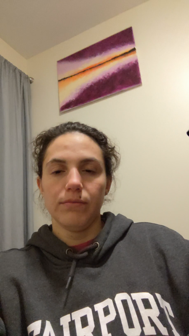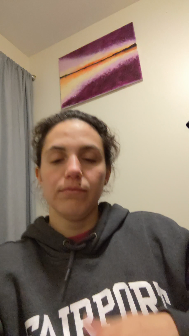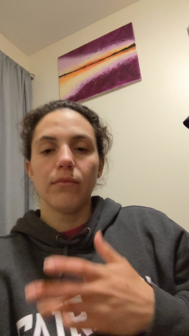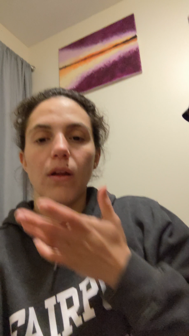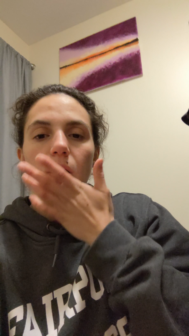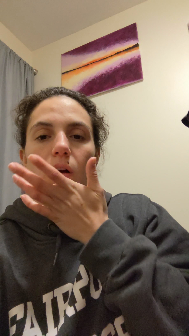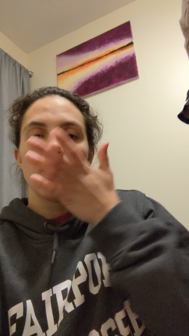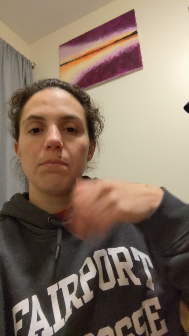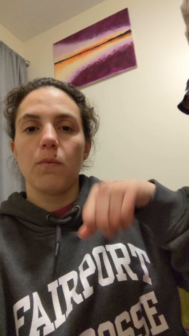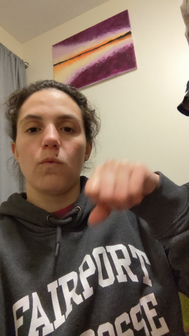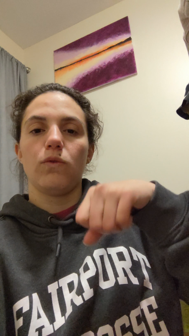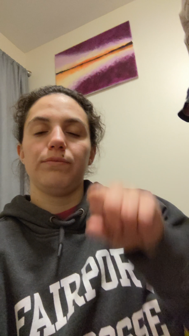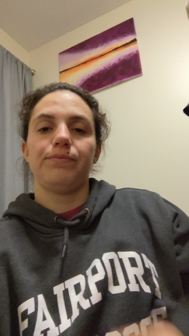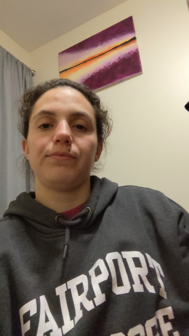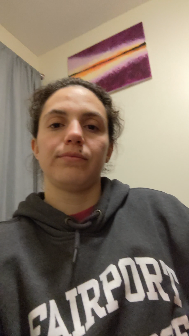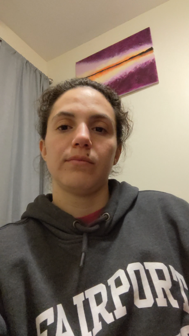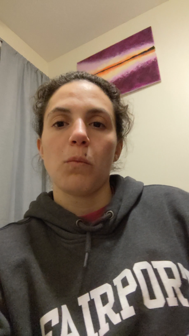lawn mower